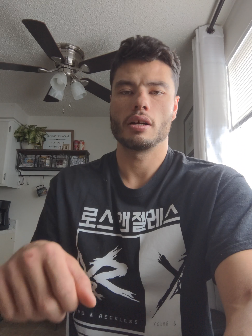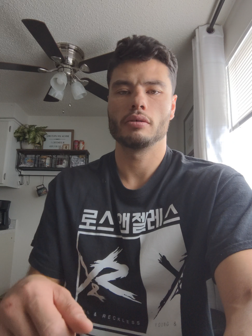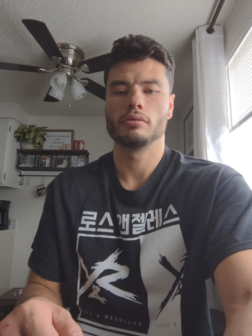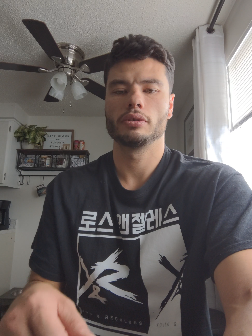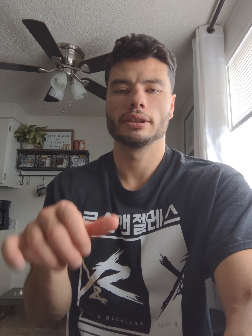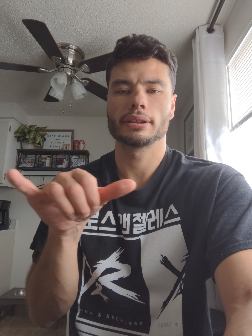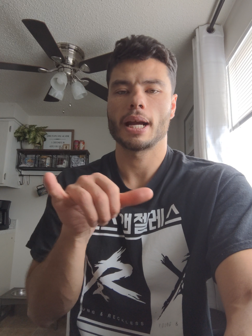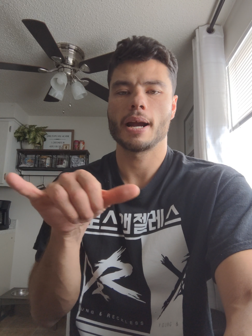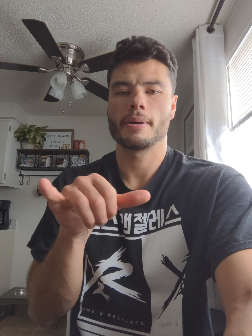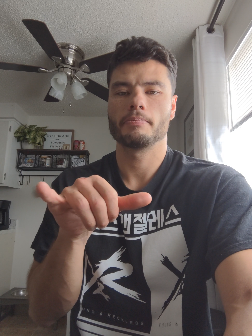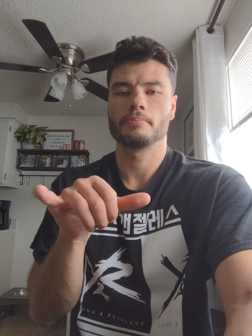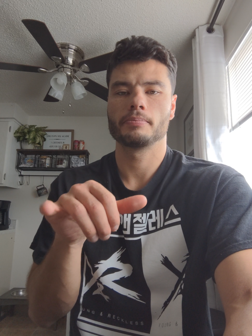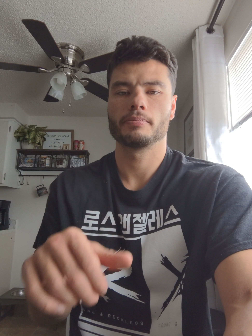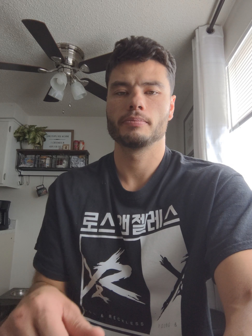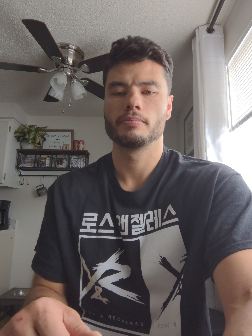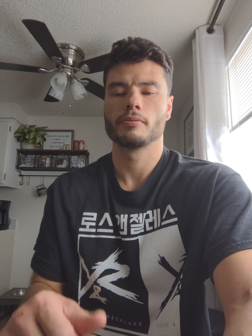same